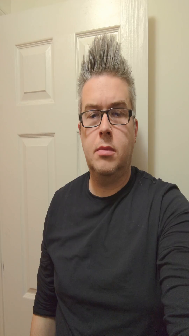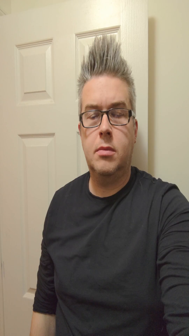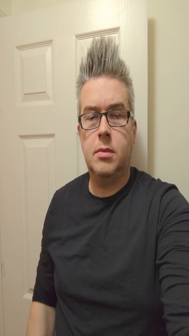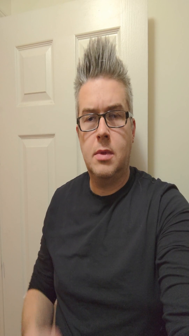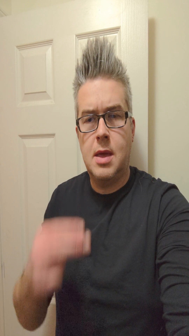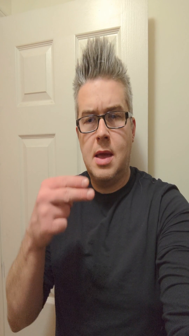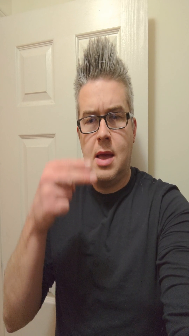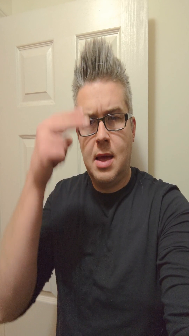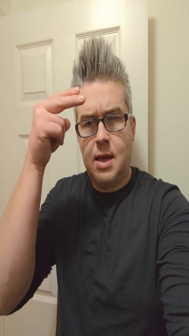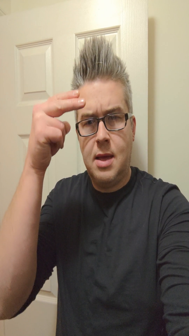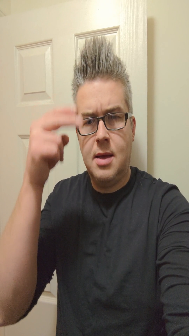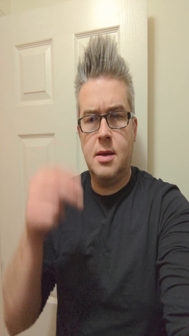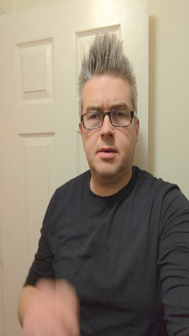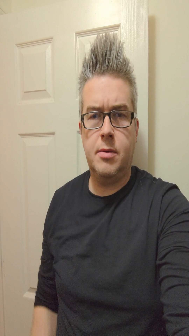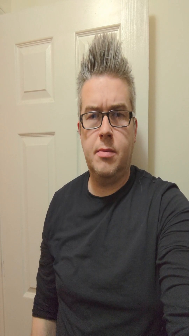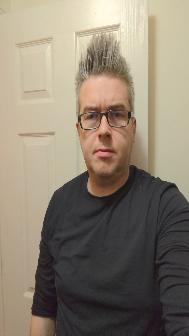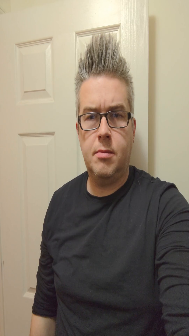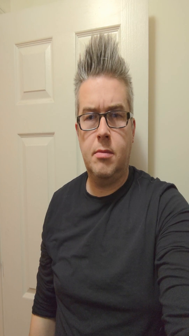high